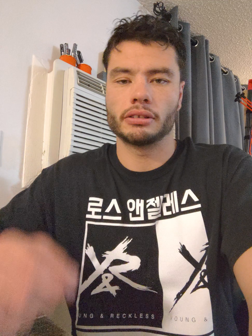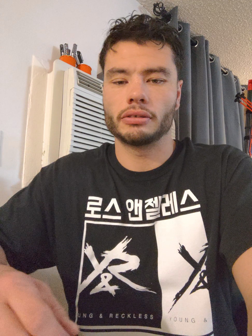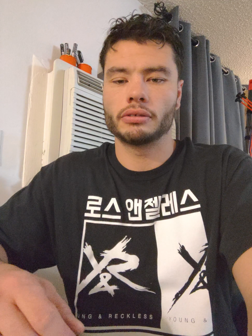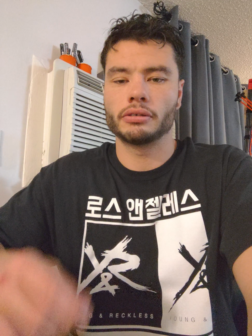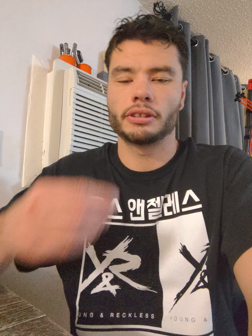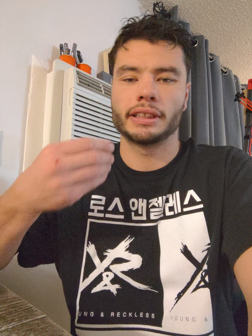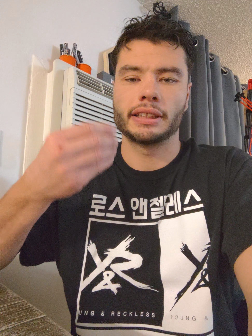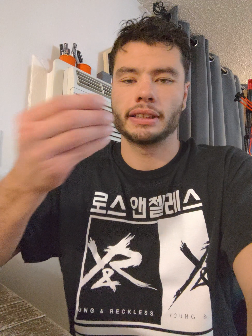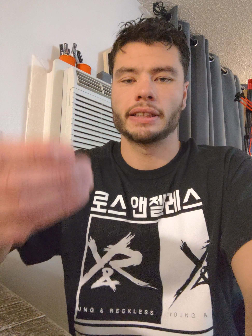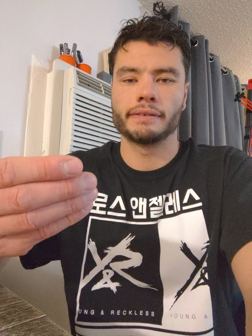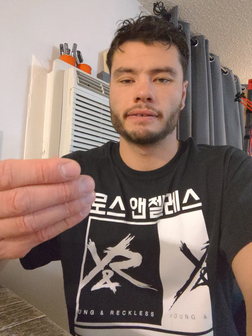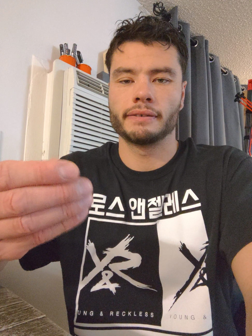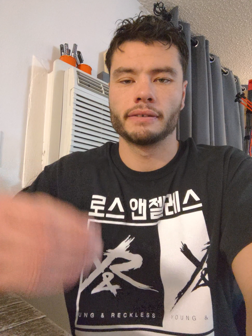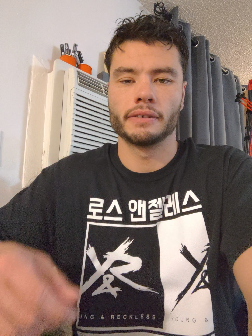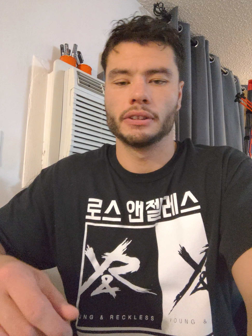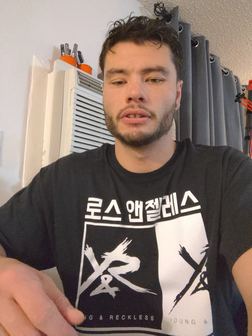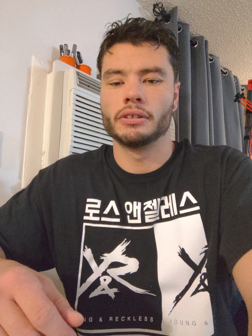give